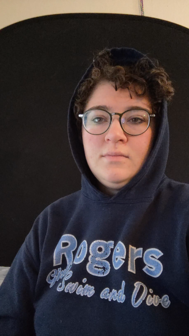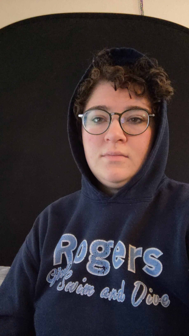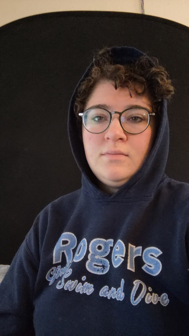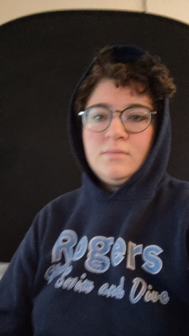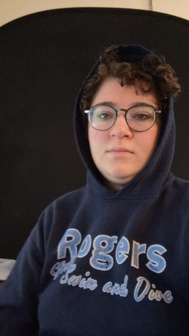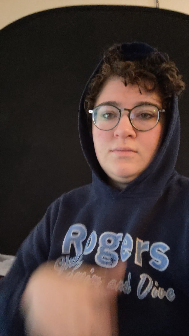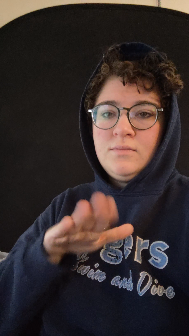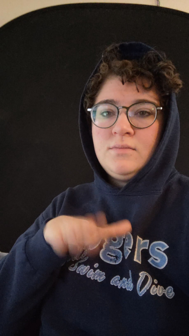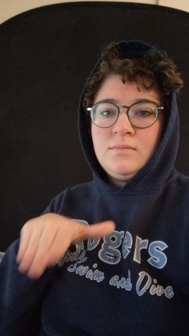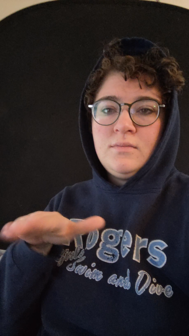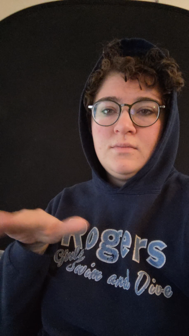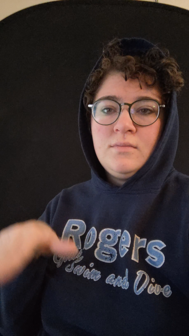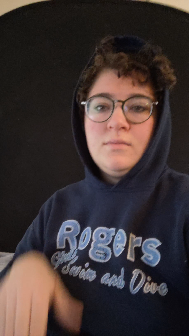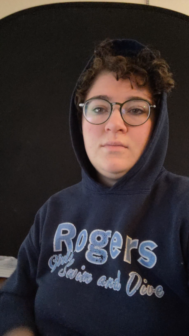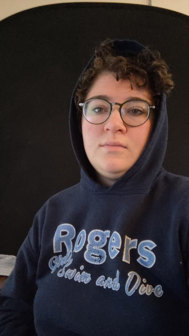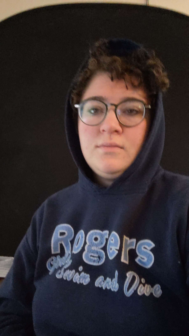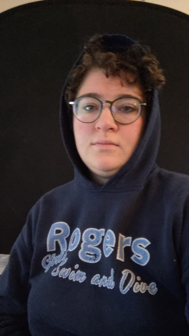children